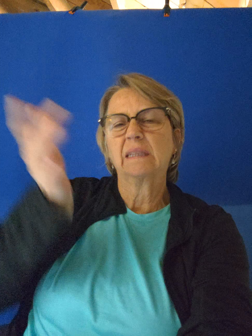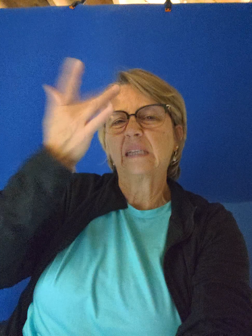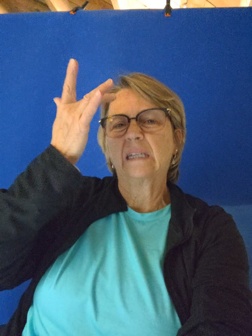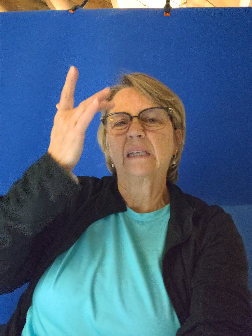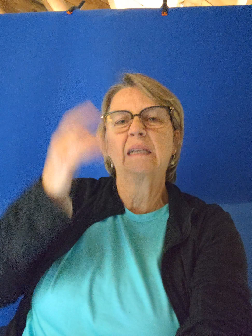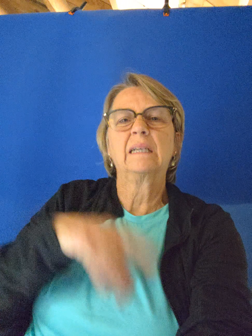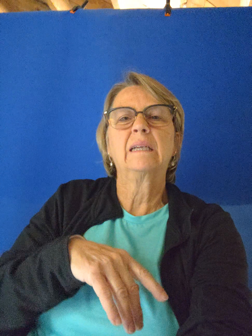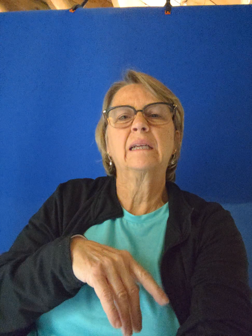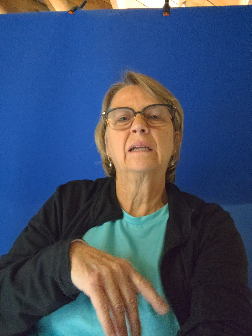sick